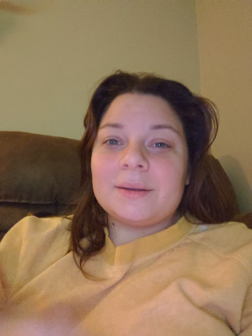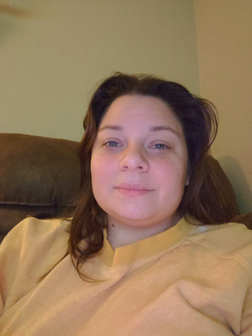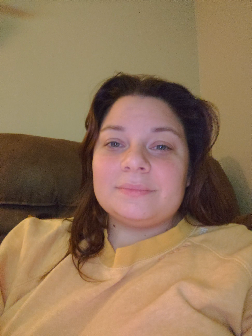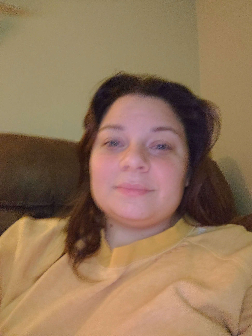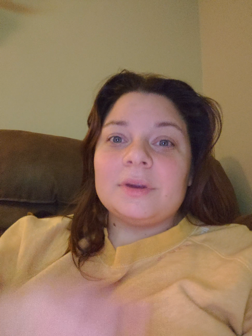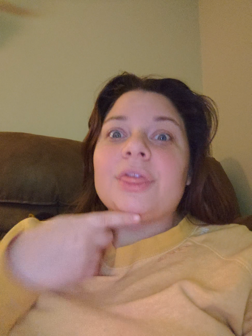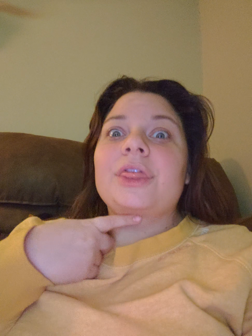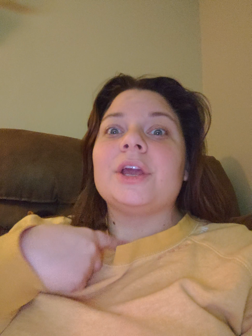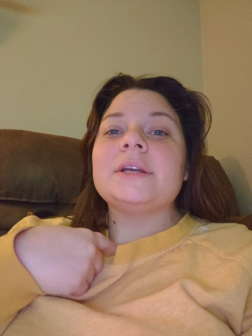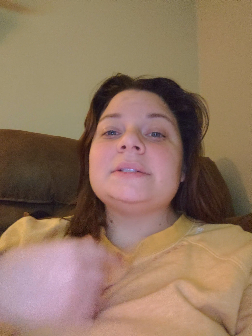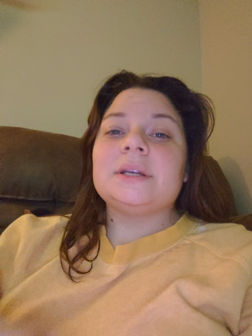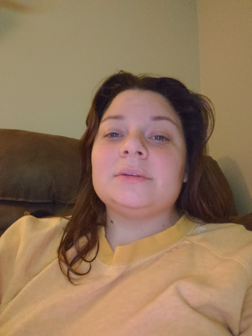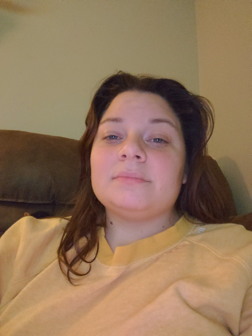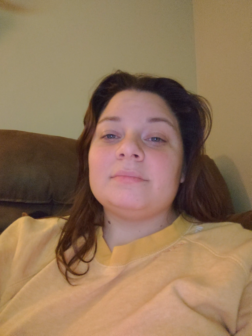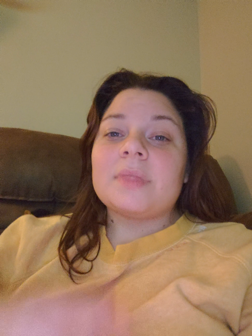thirsty